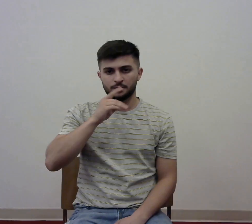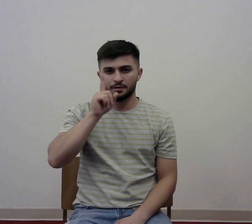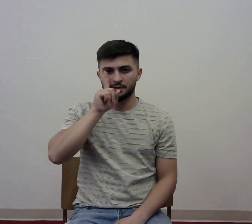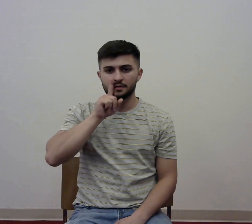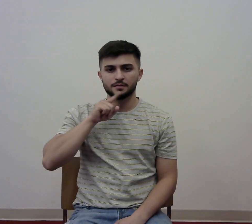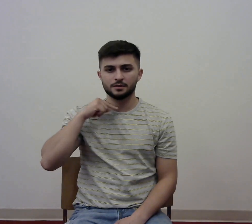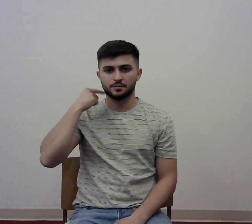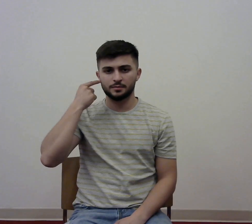azərbaycan